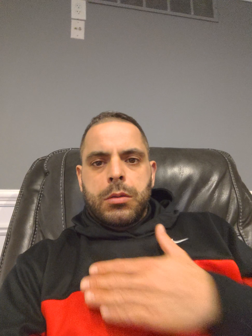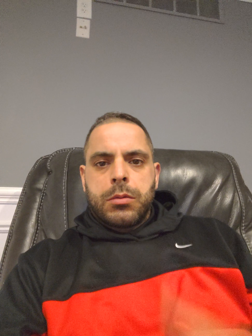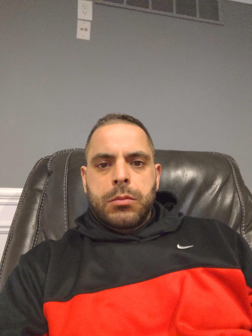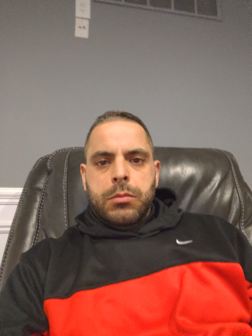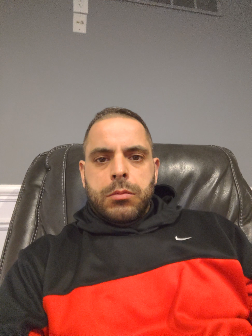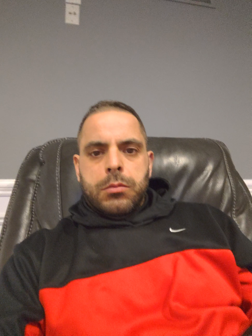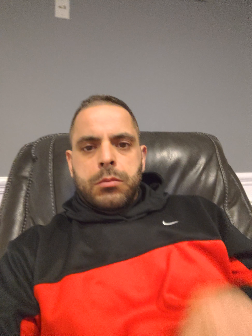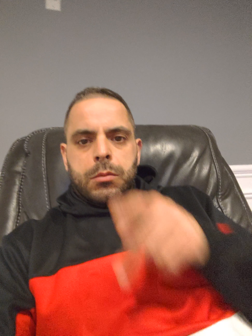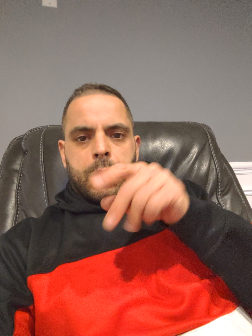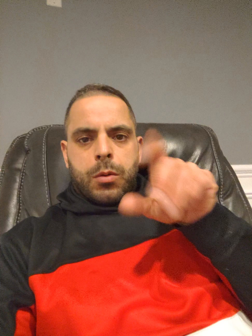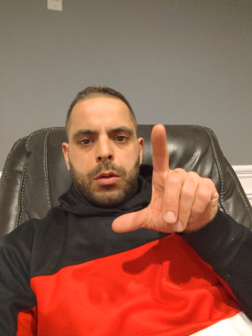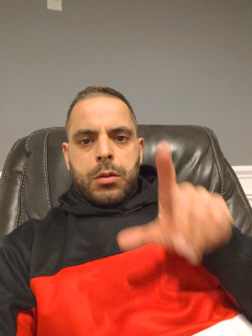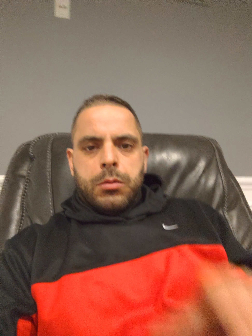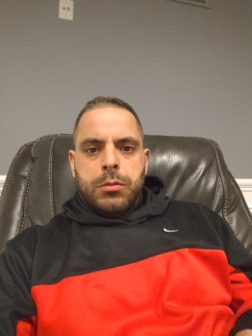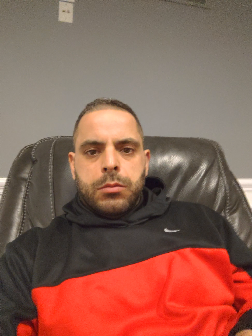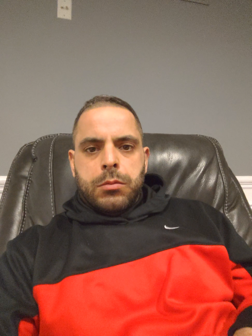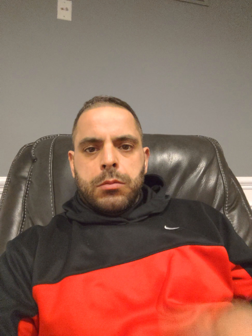pool